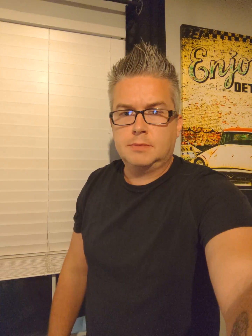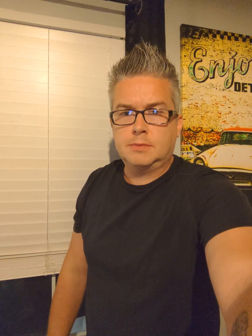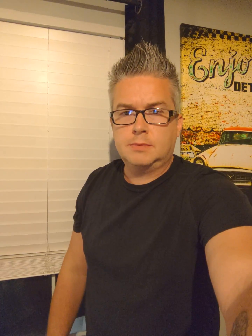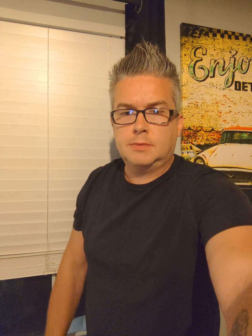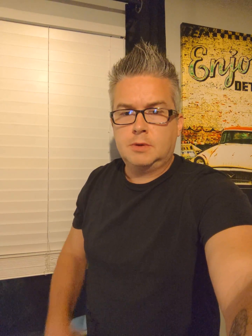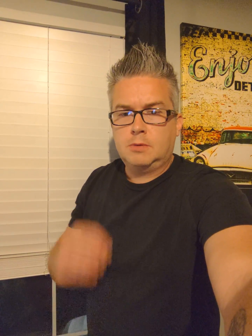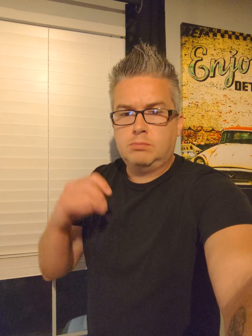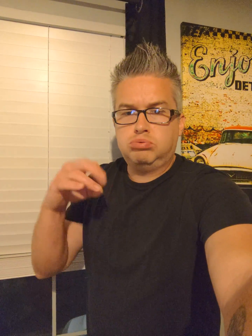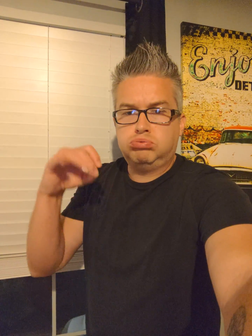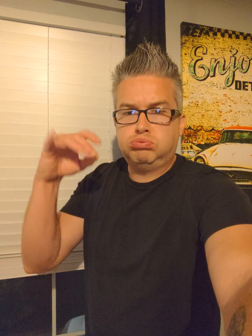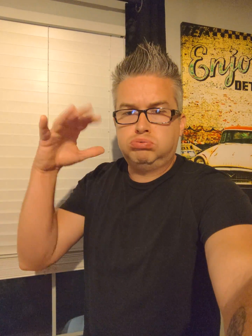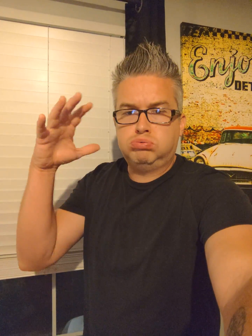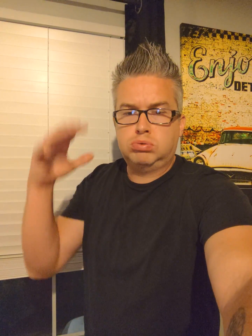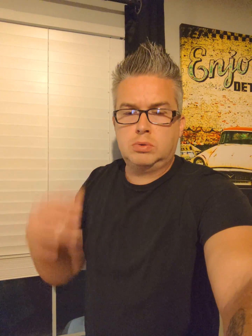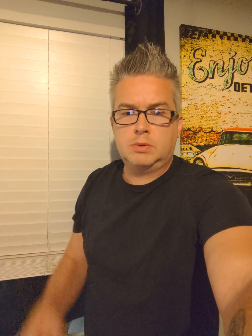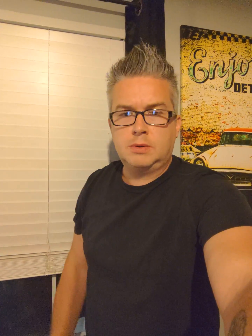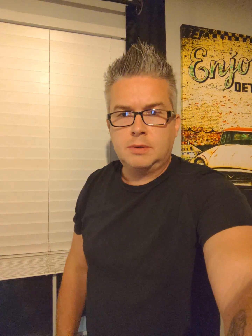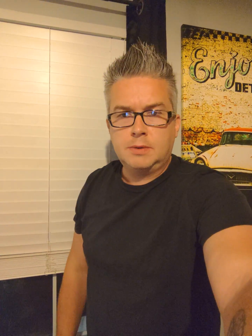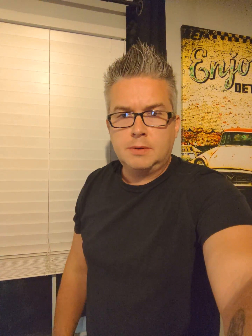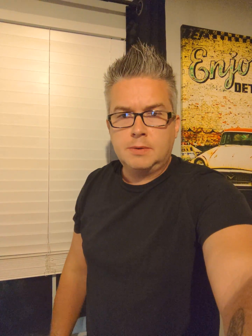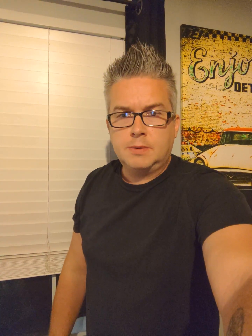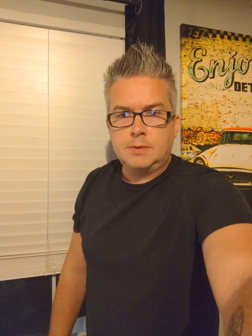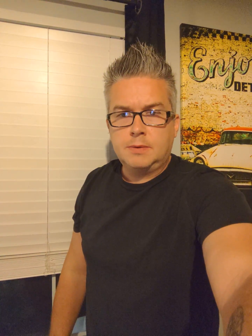bubbles